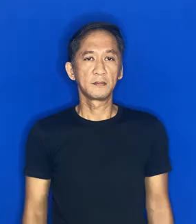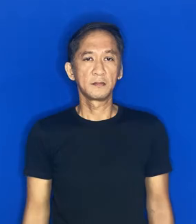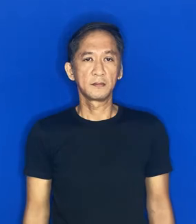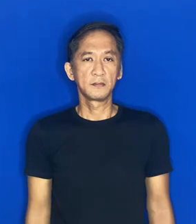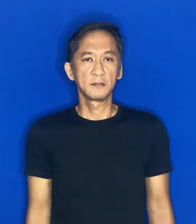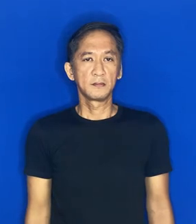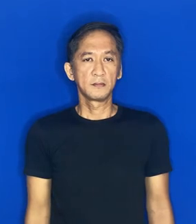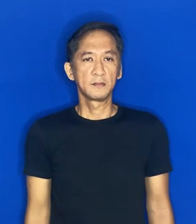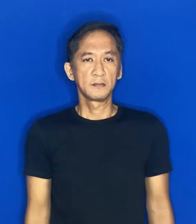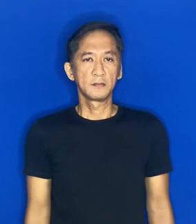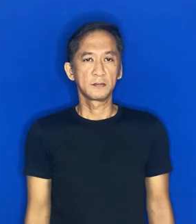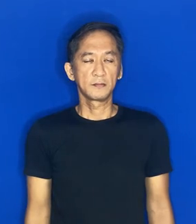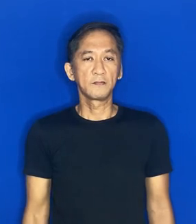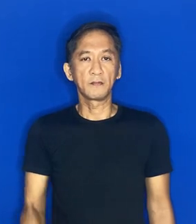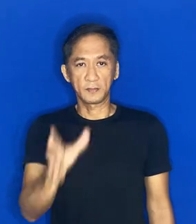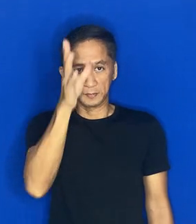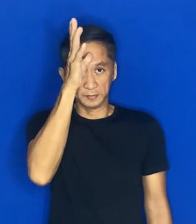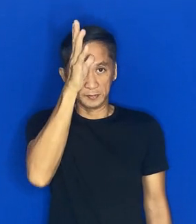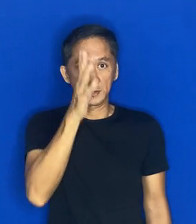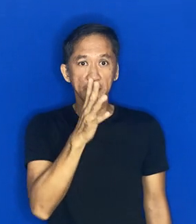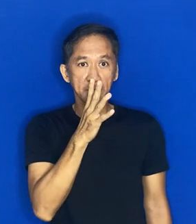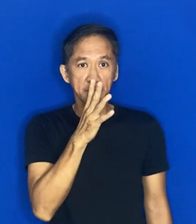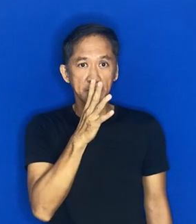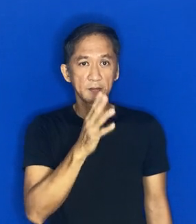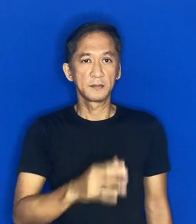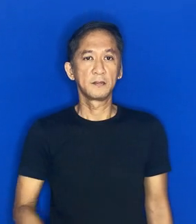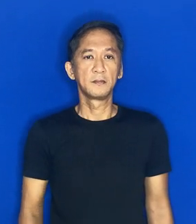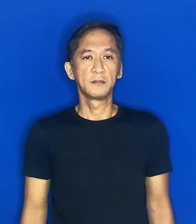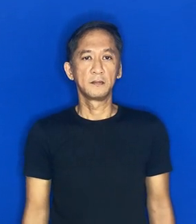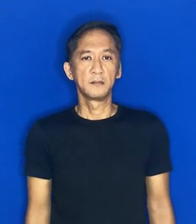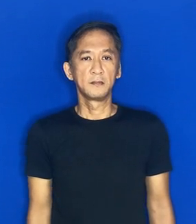parents